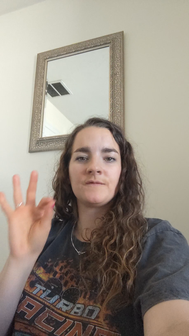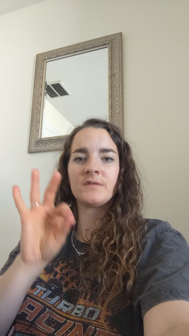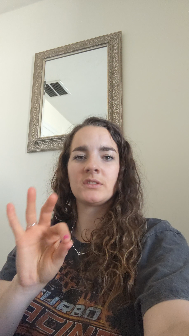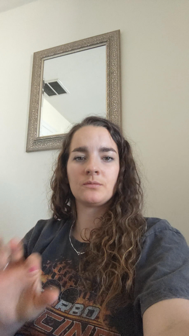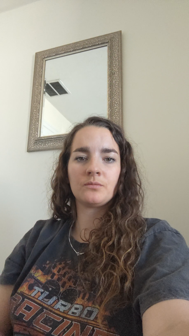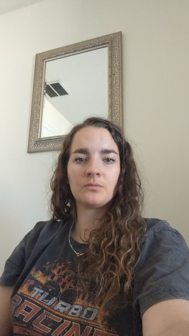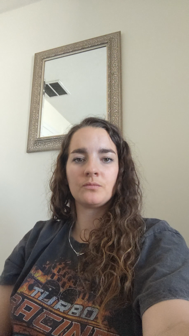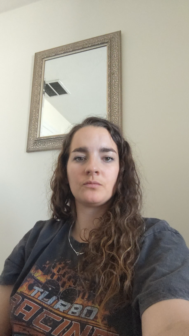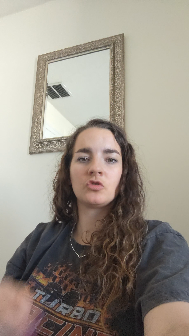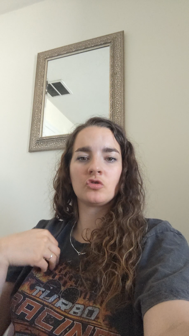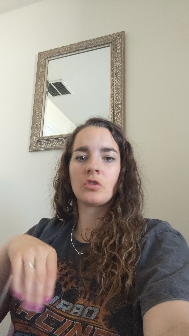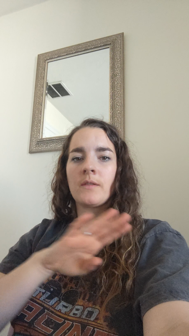scarf